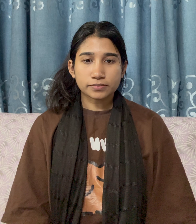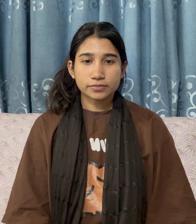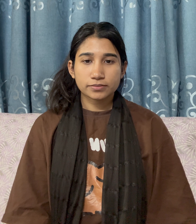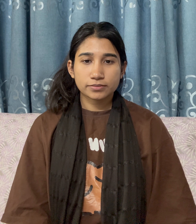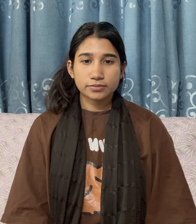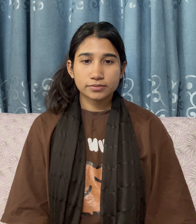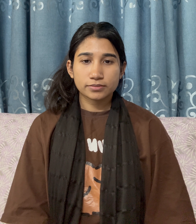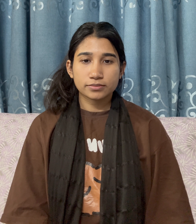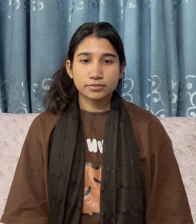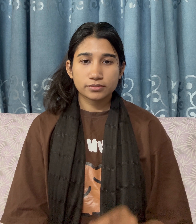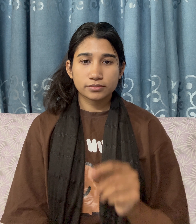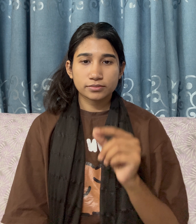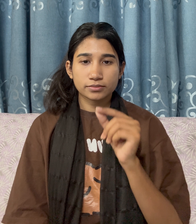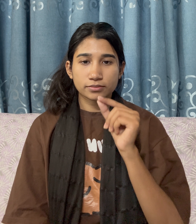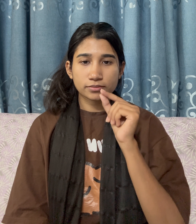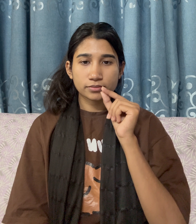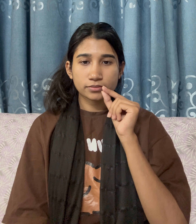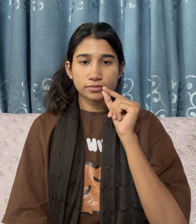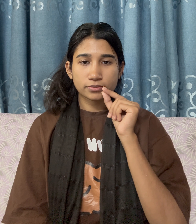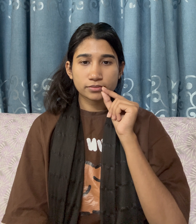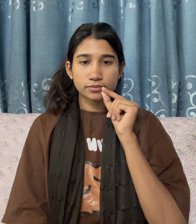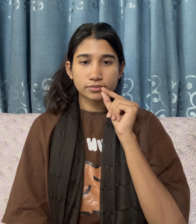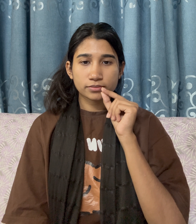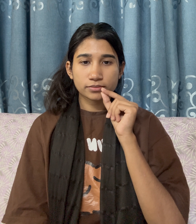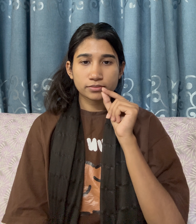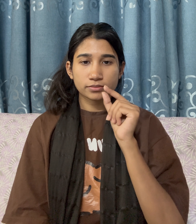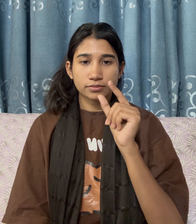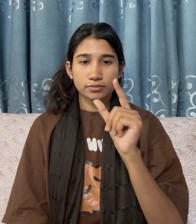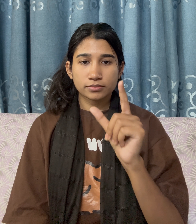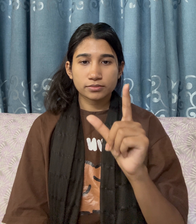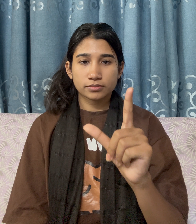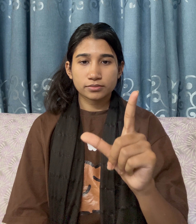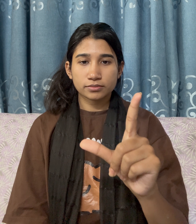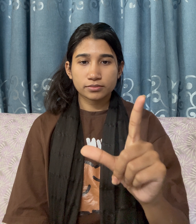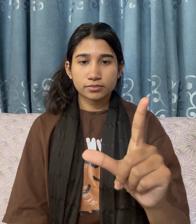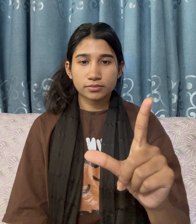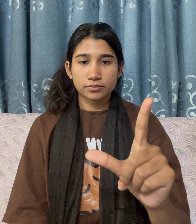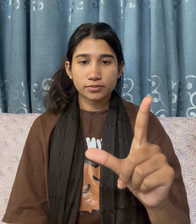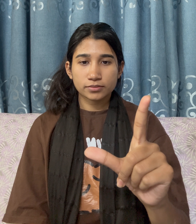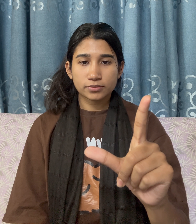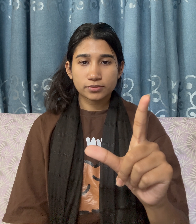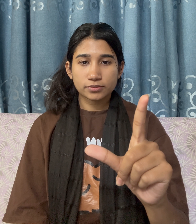প্রশ্ন